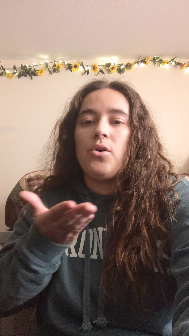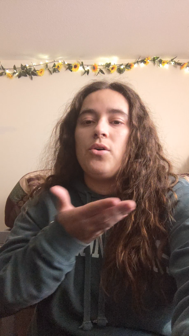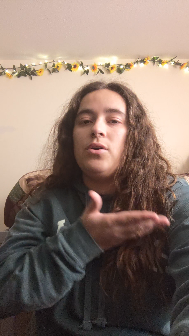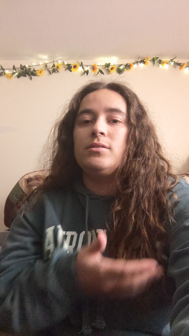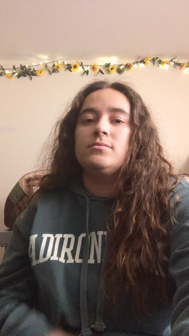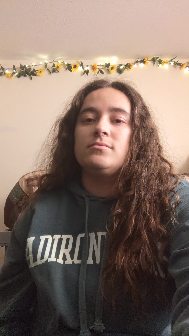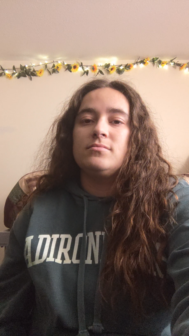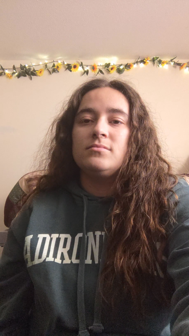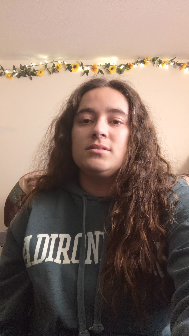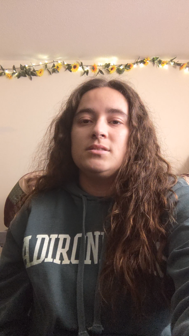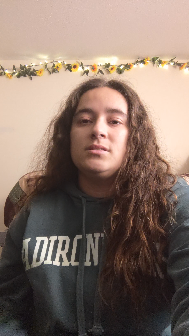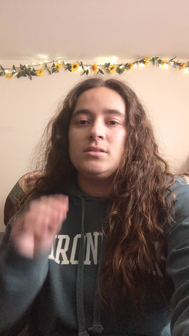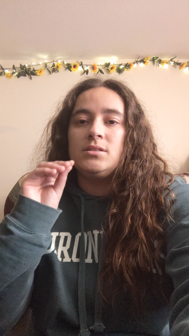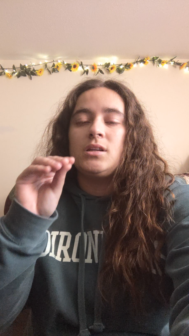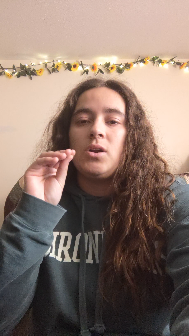dinosaur